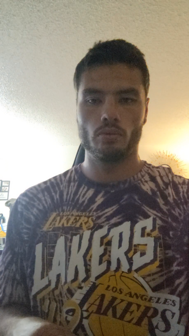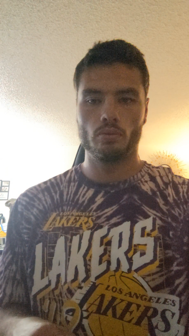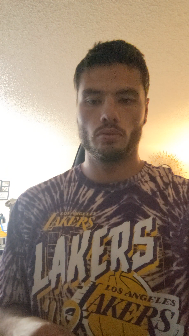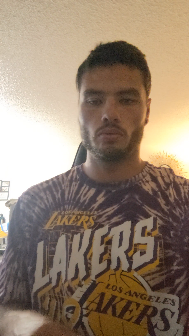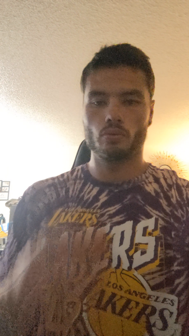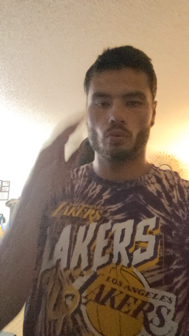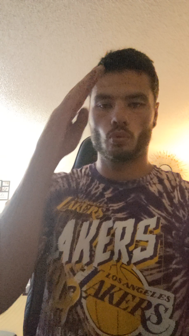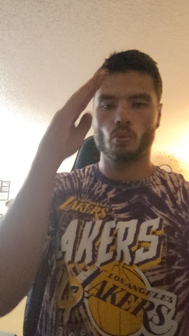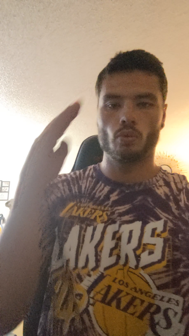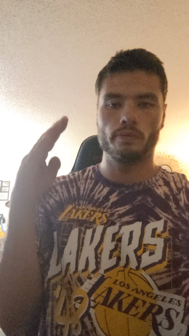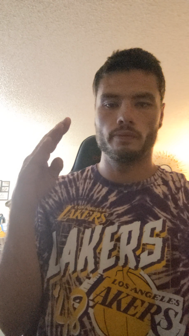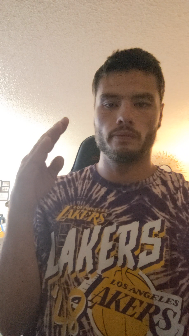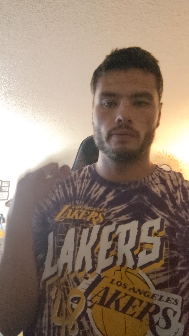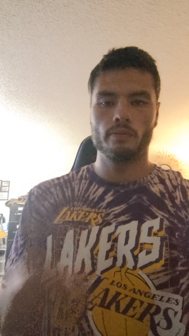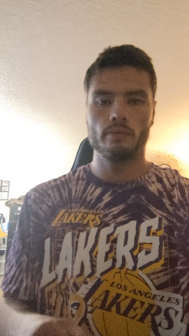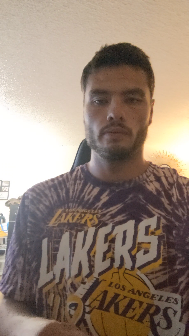roof